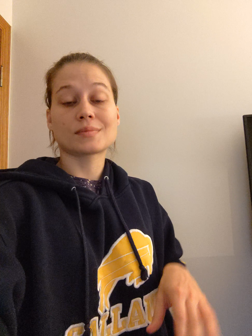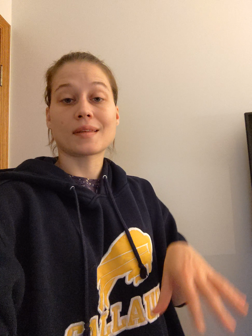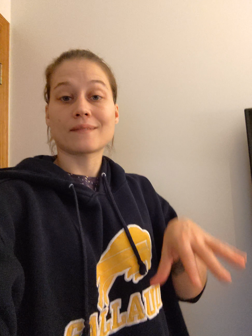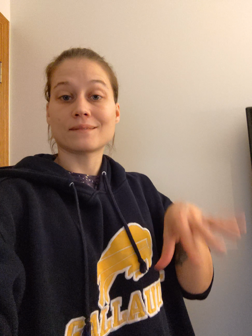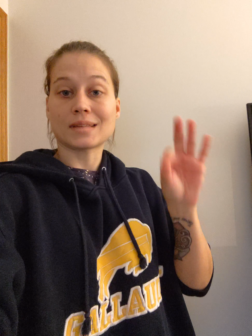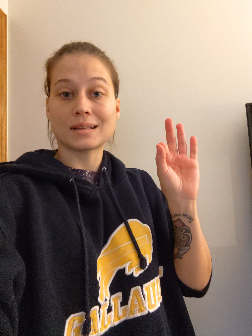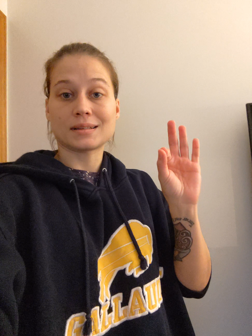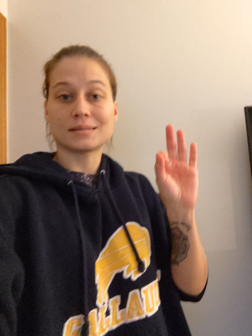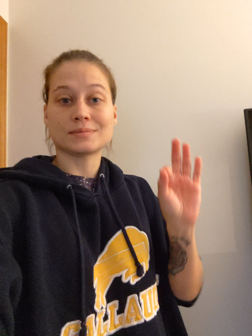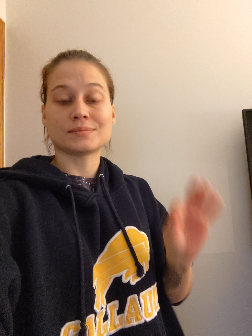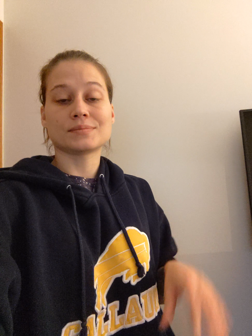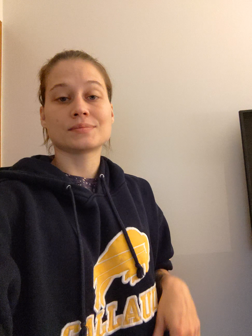find